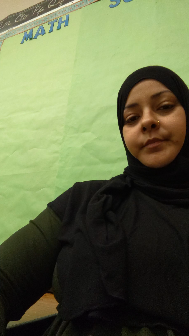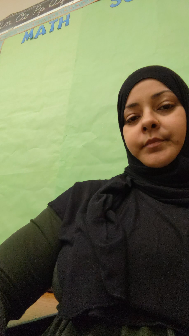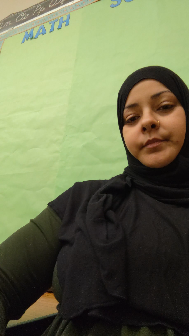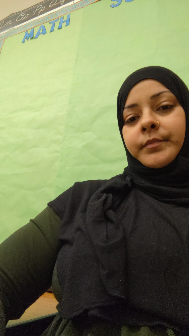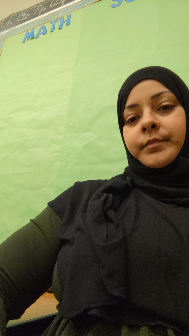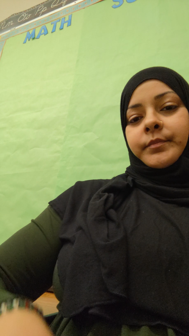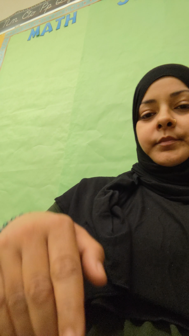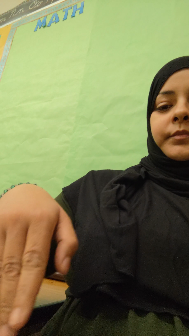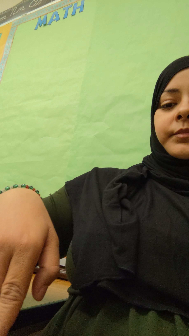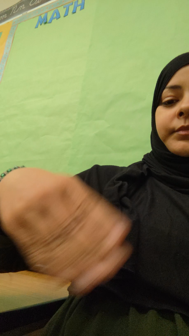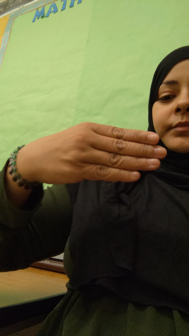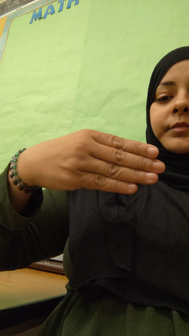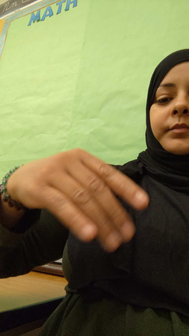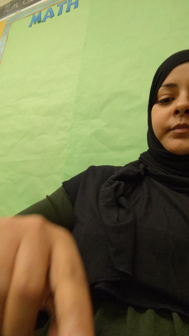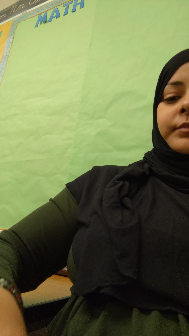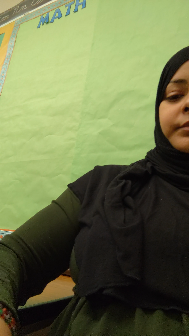kick